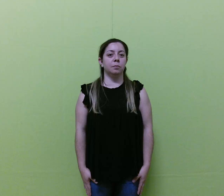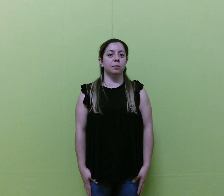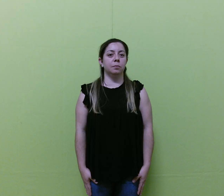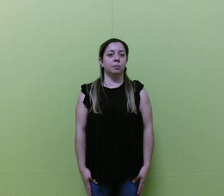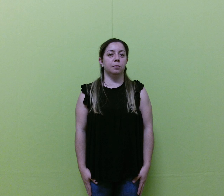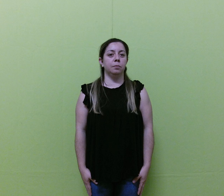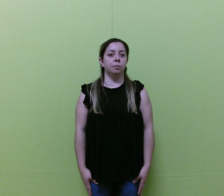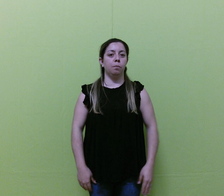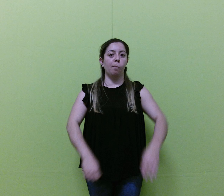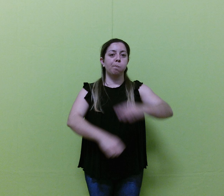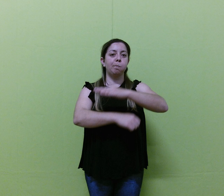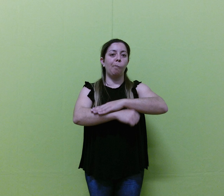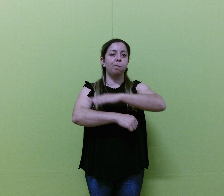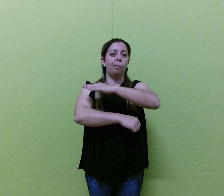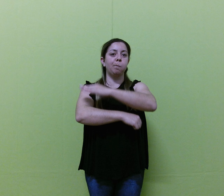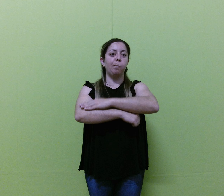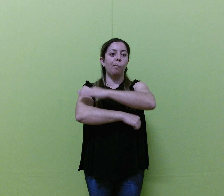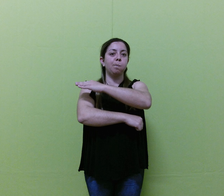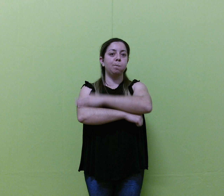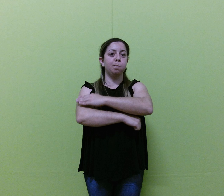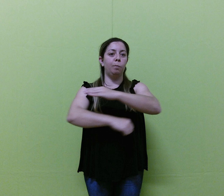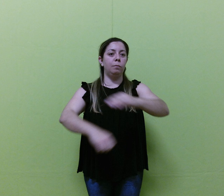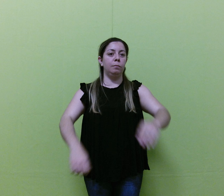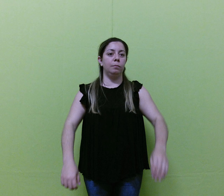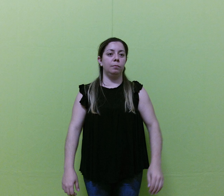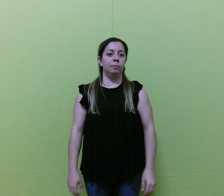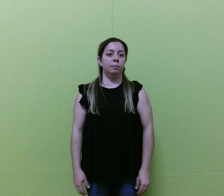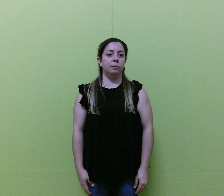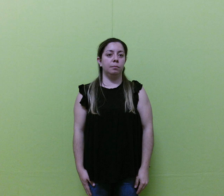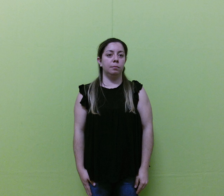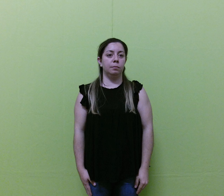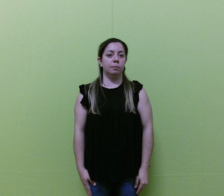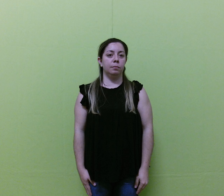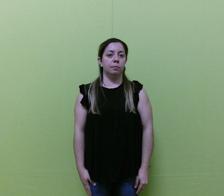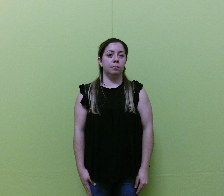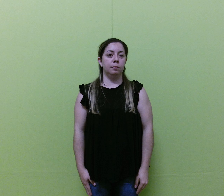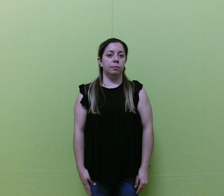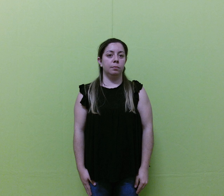sapo